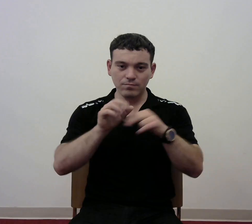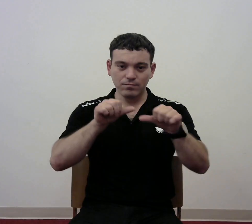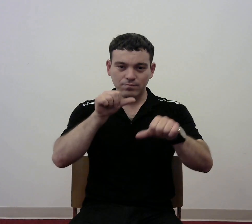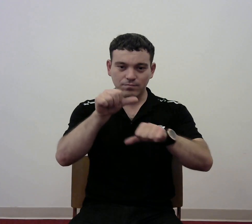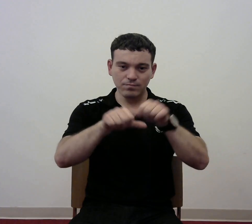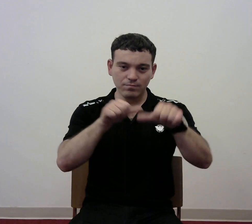il